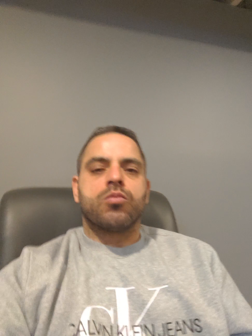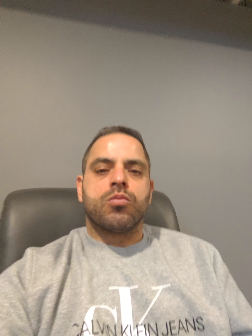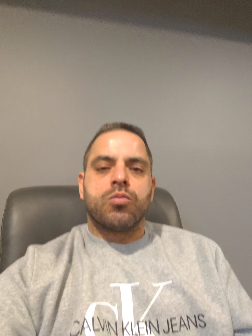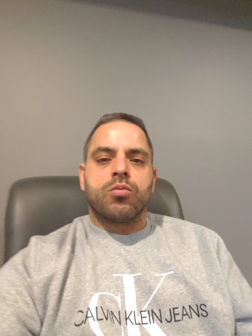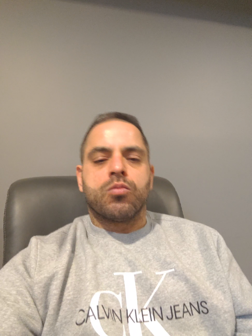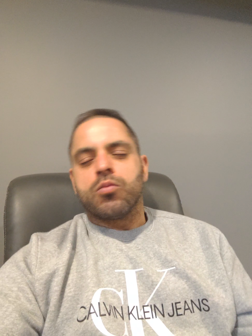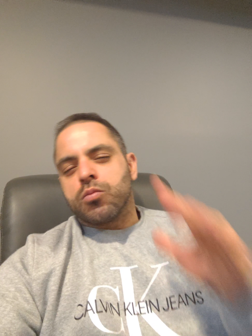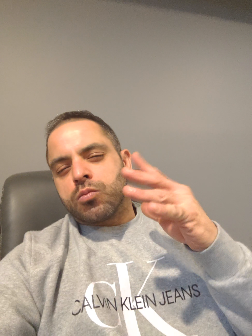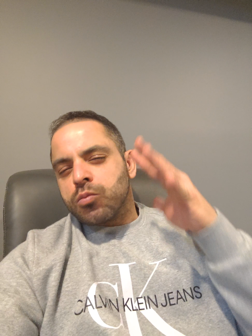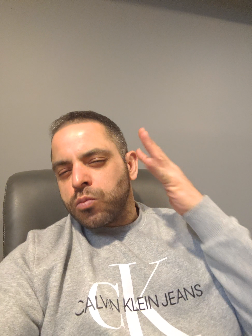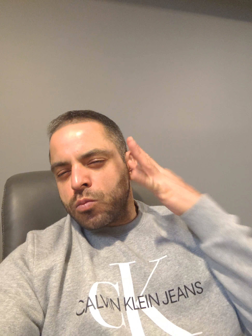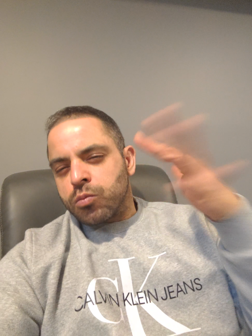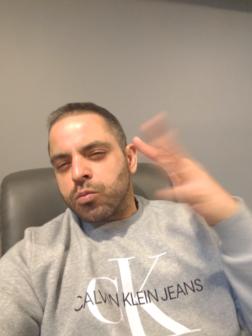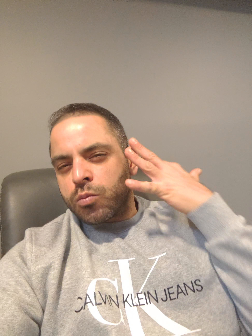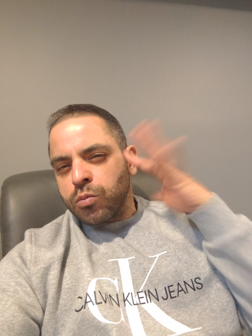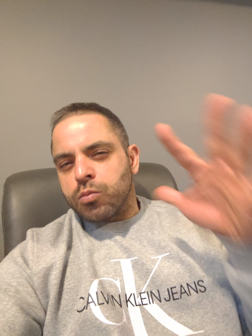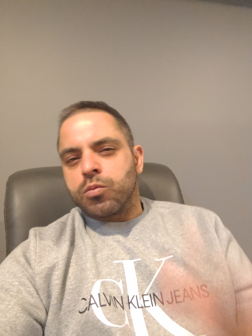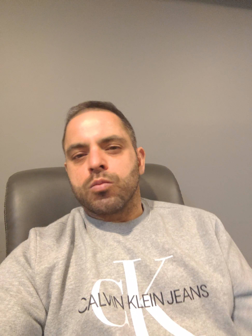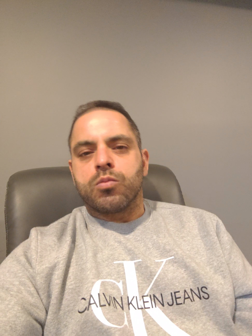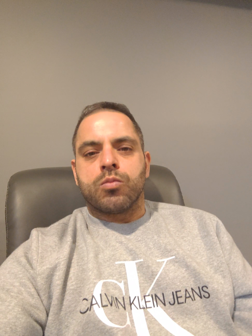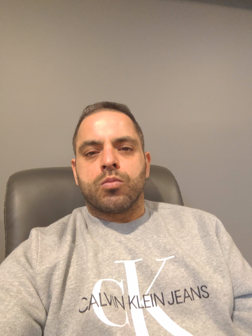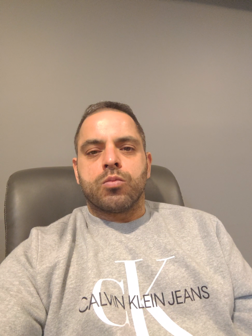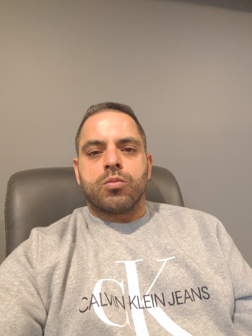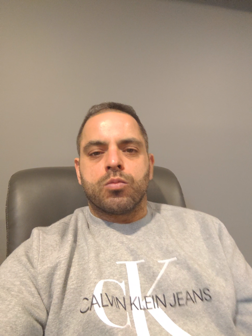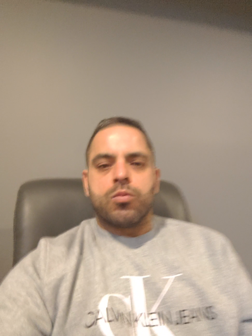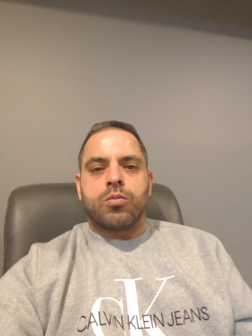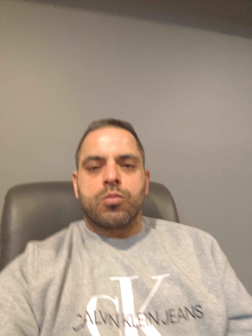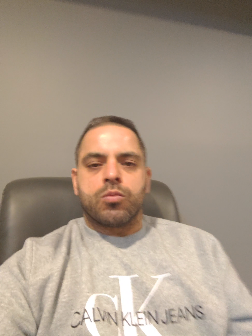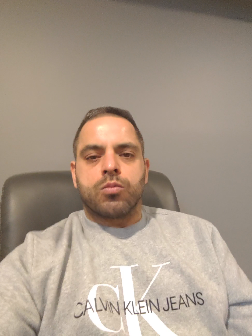noisy